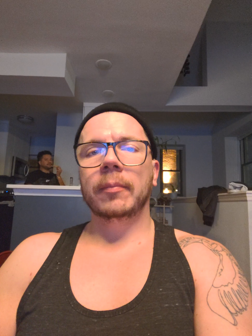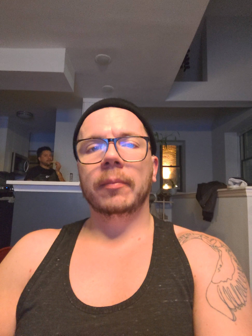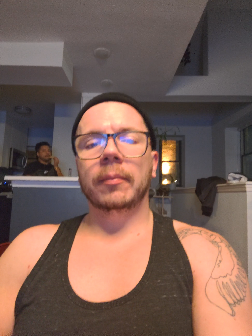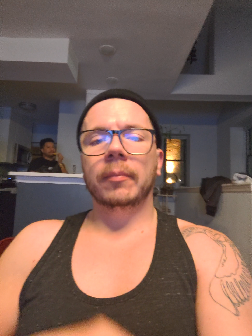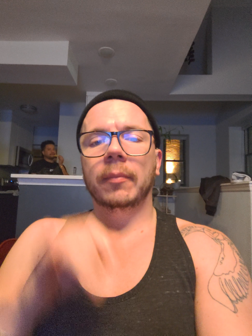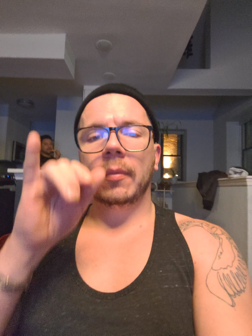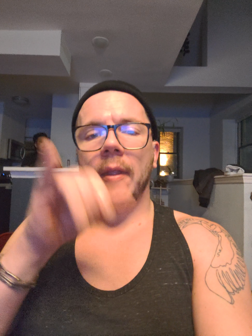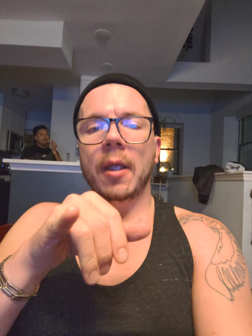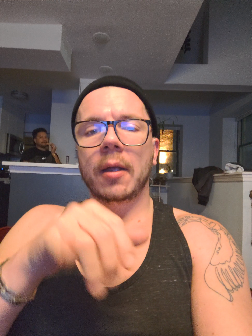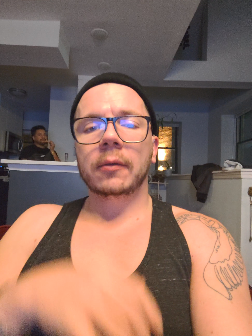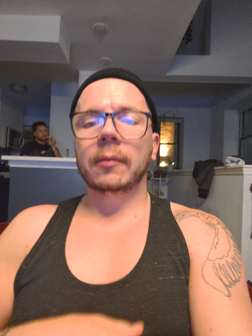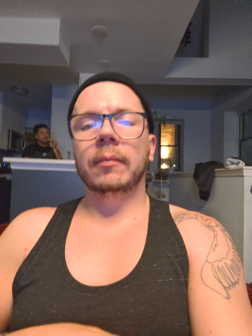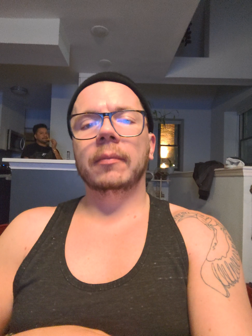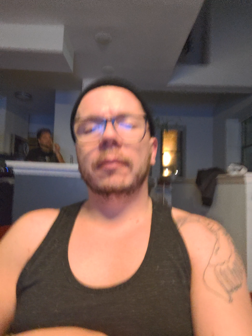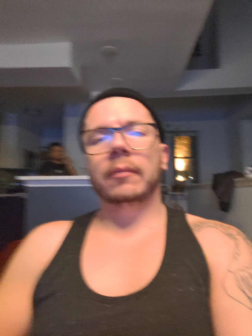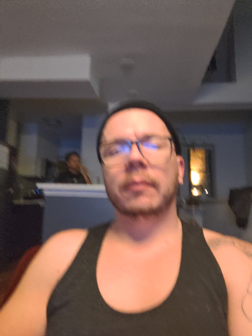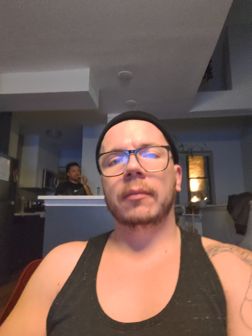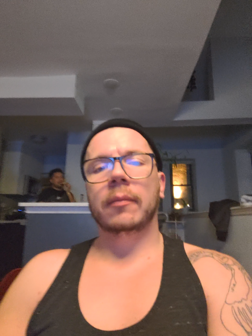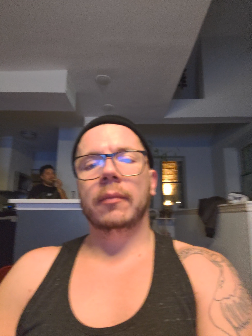that